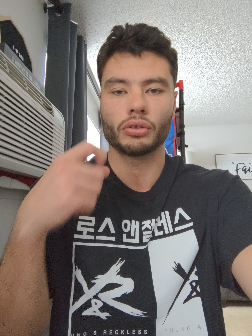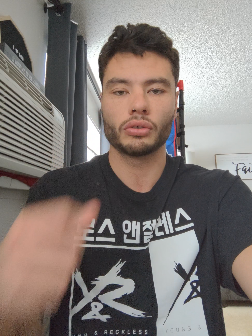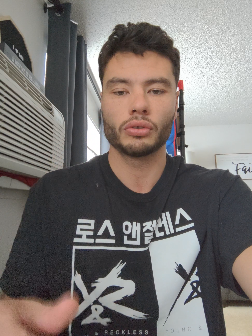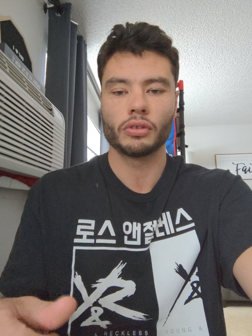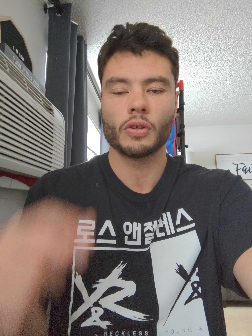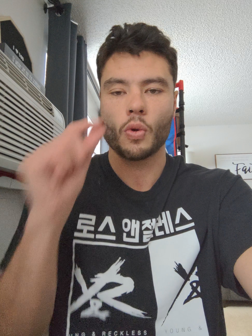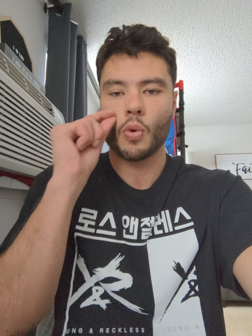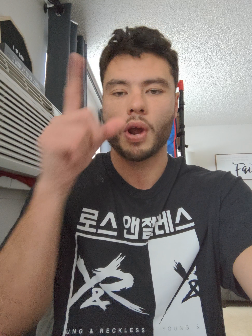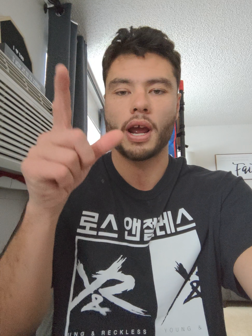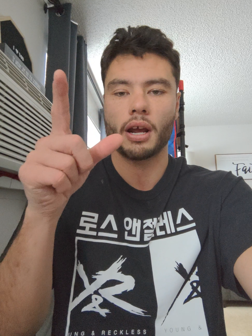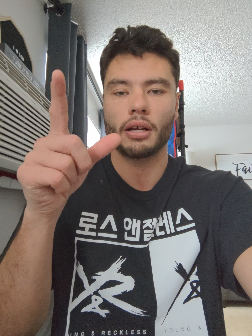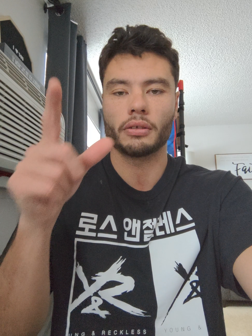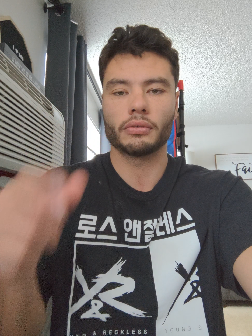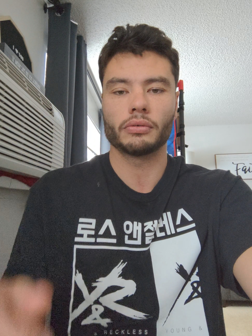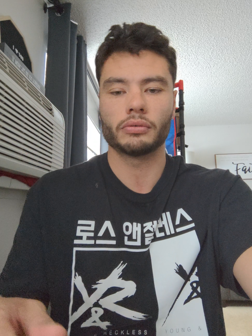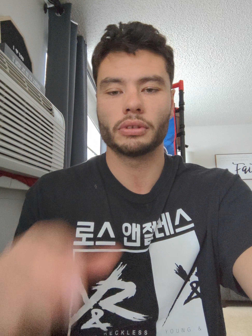awake